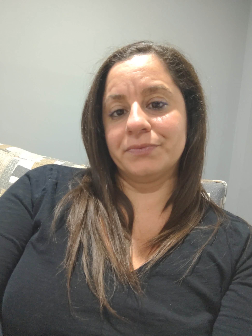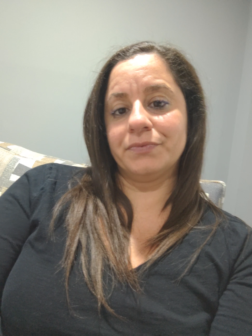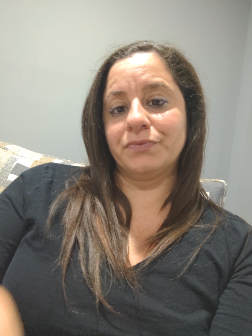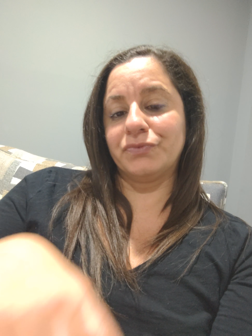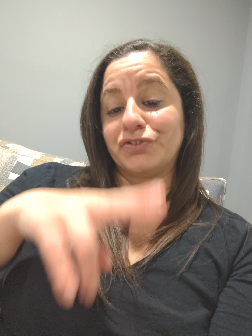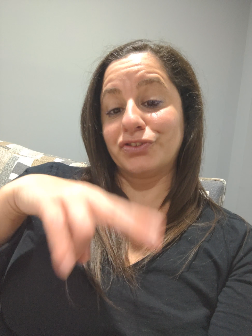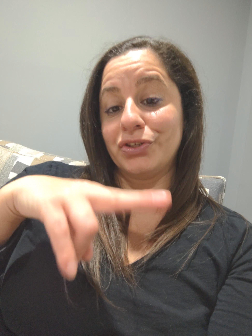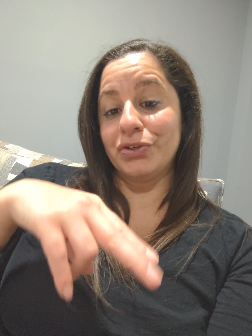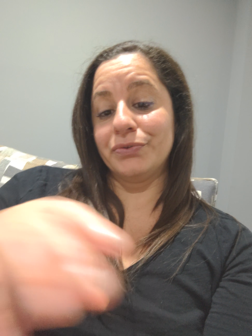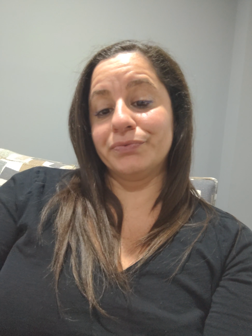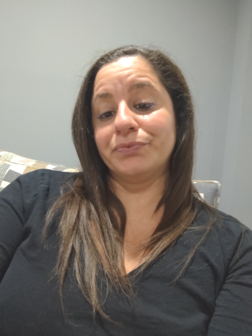chair